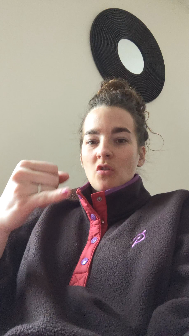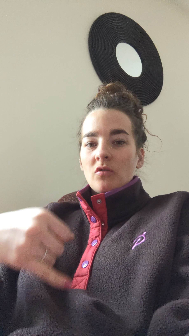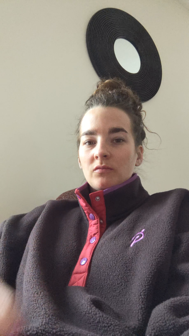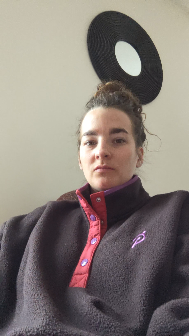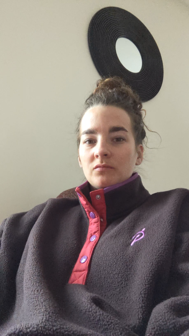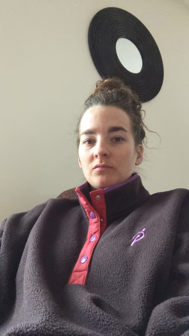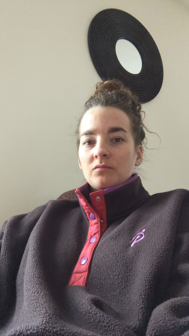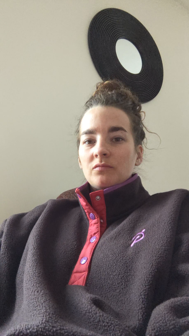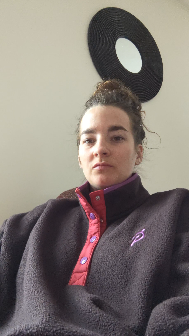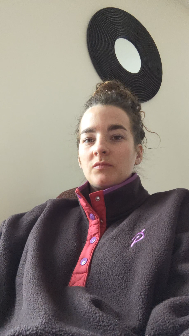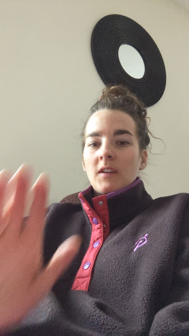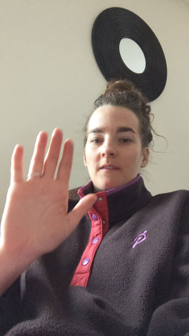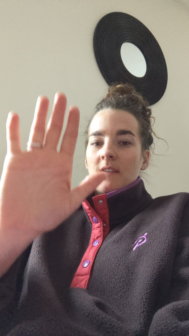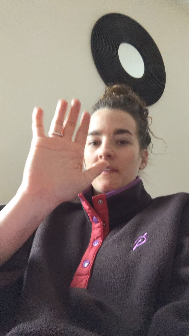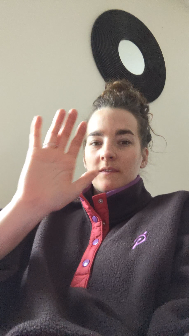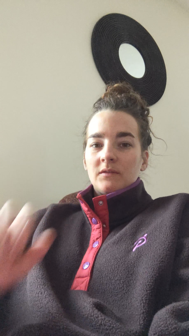give me five